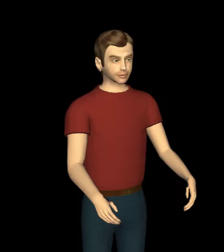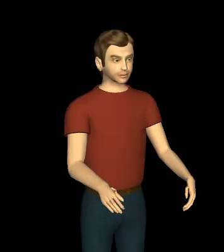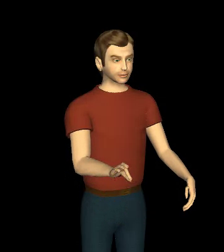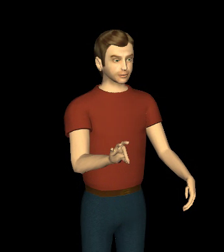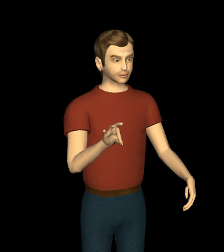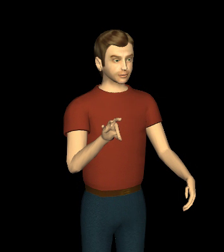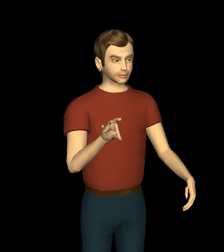أختار